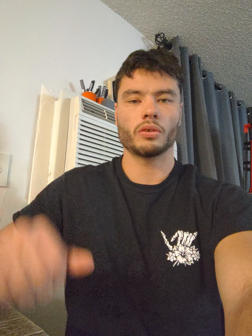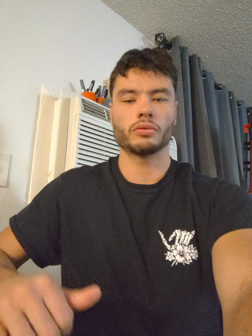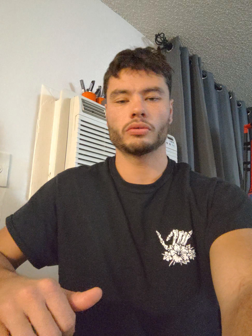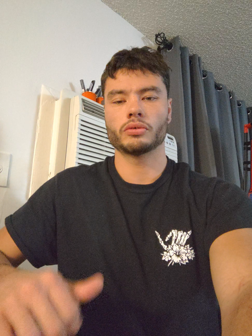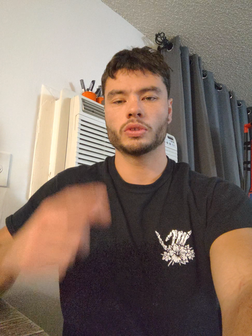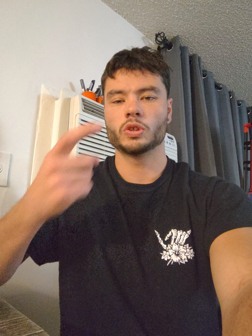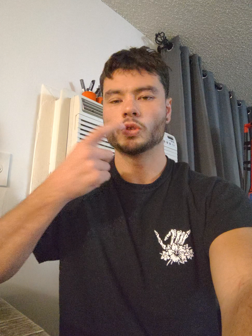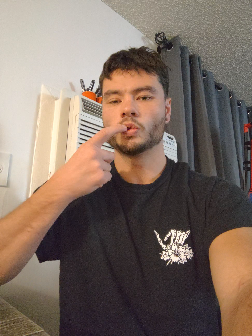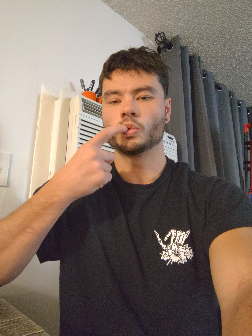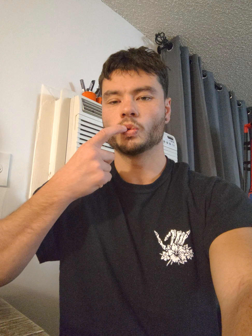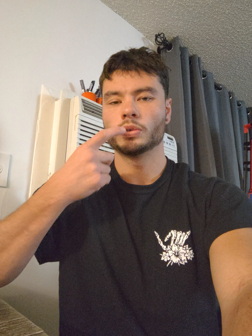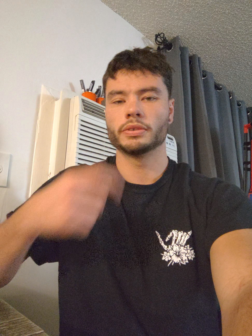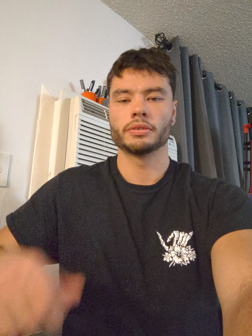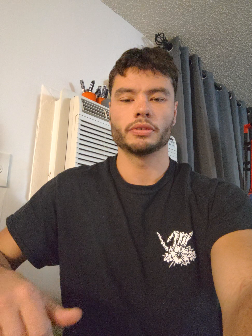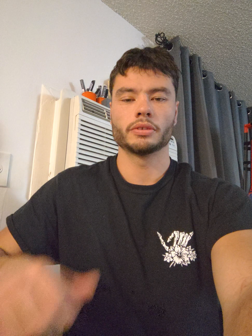tooth